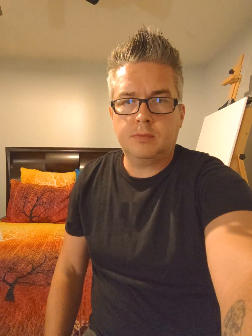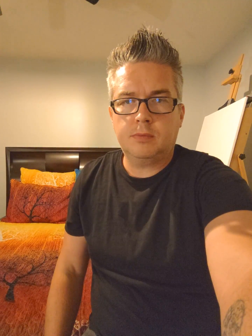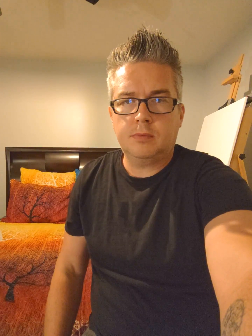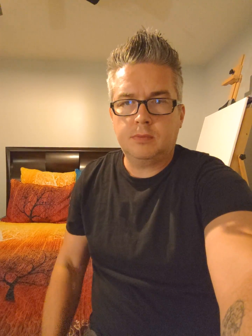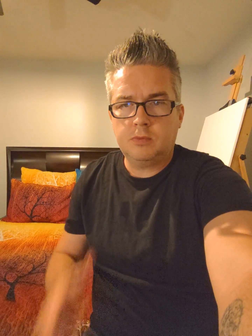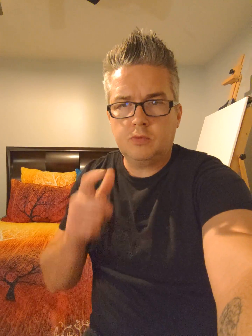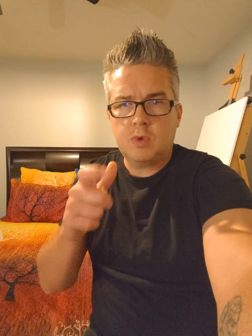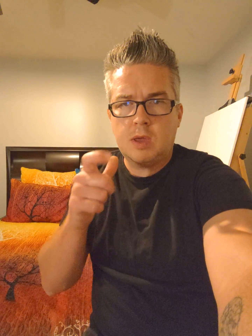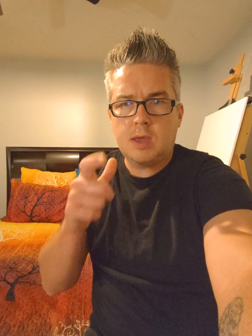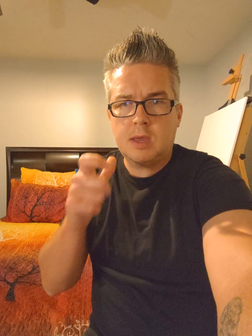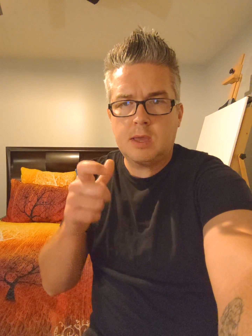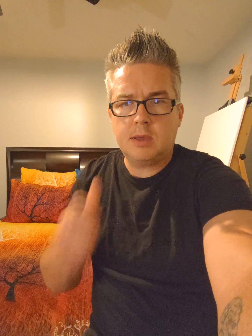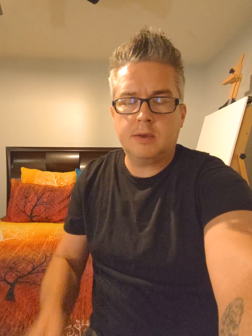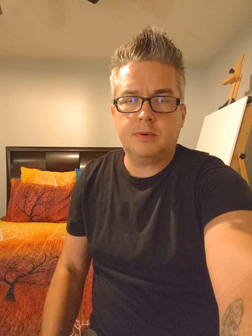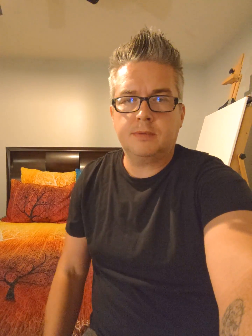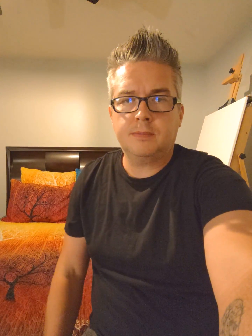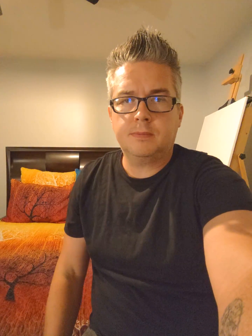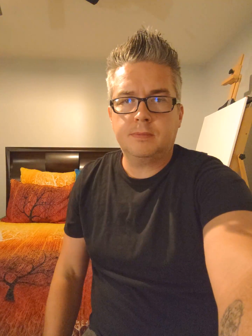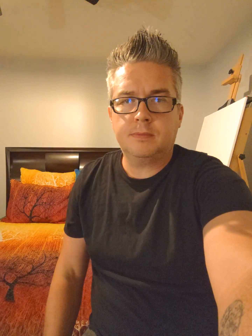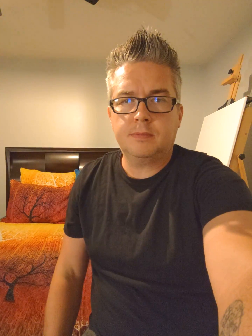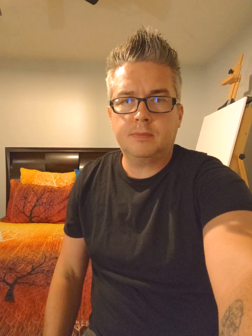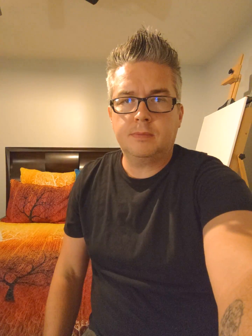run